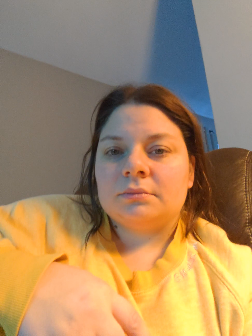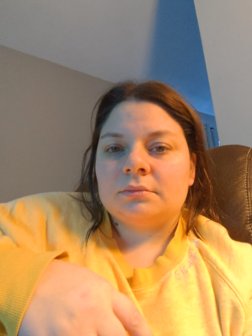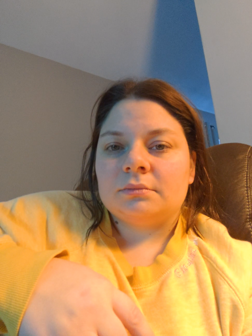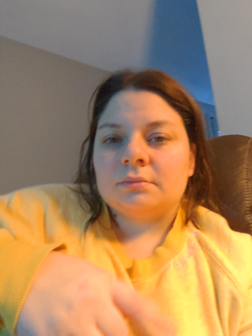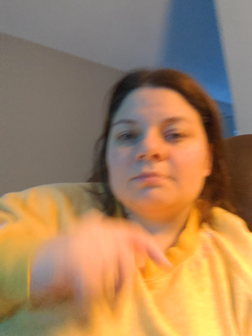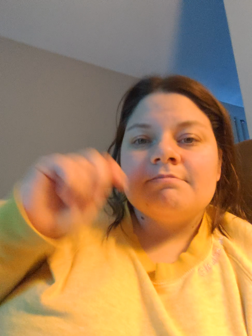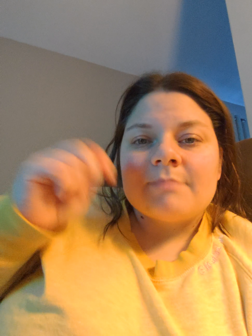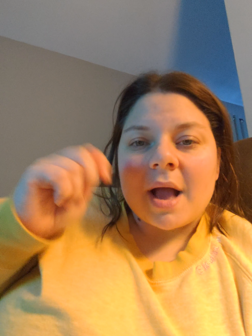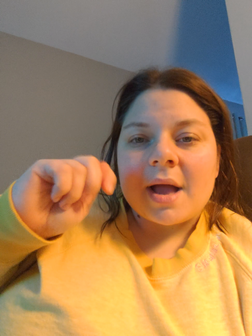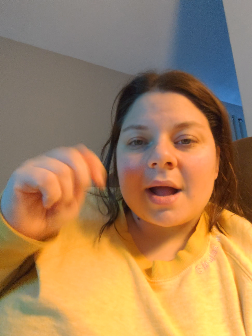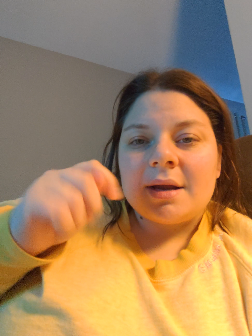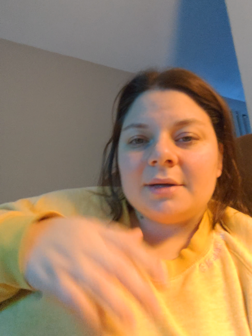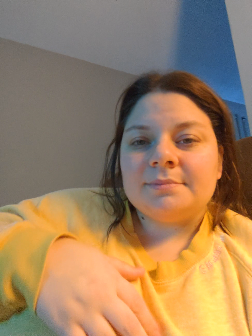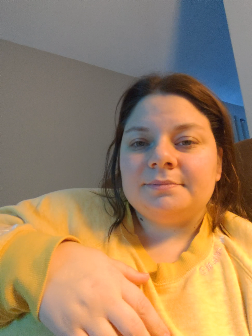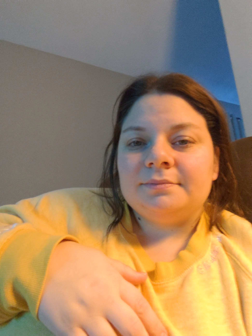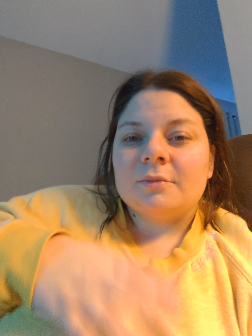potty